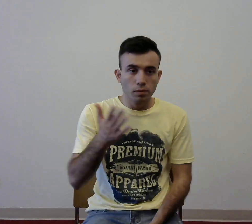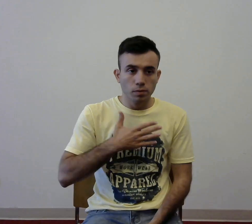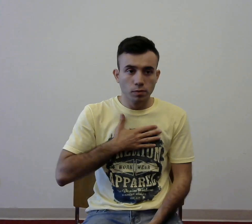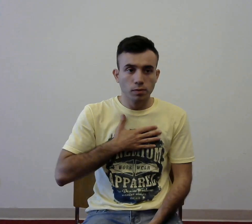mən